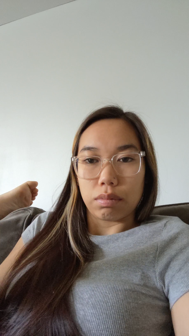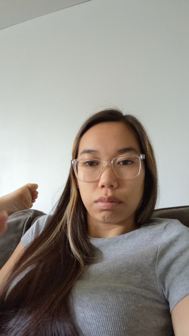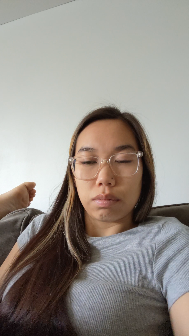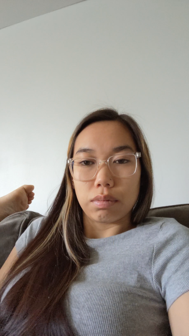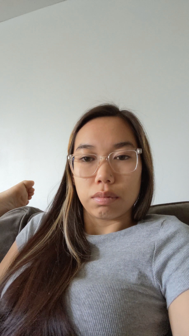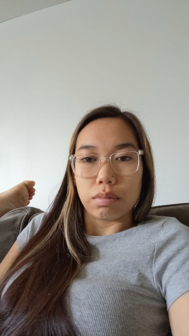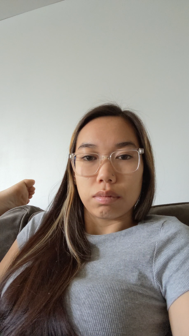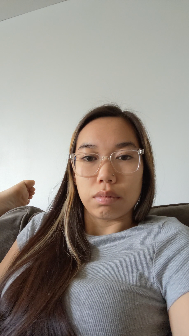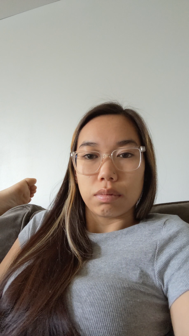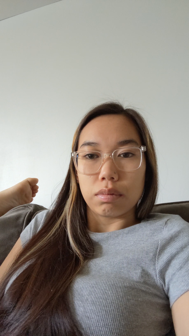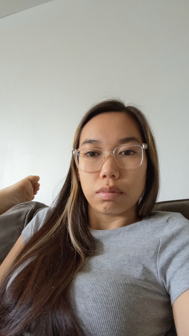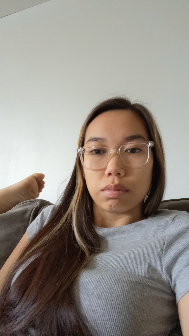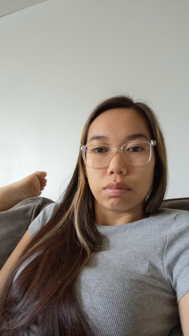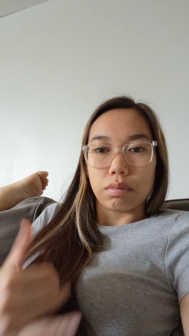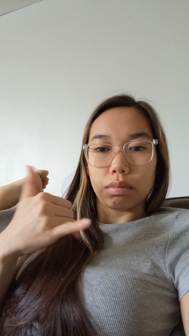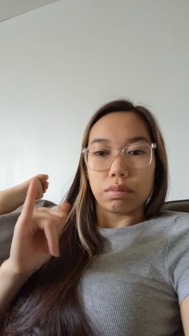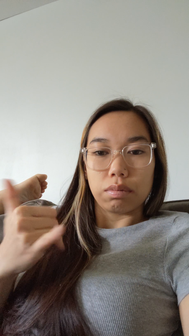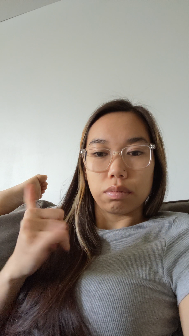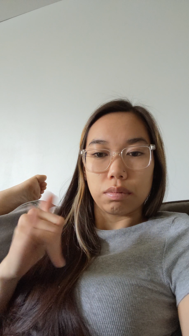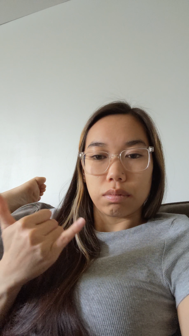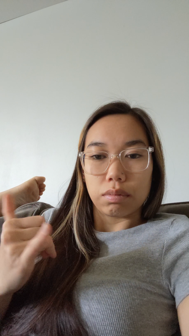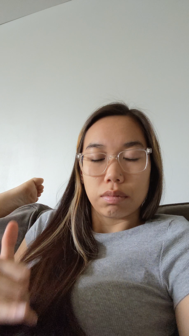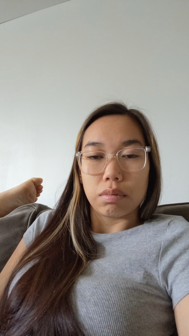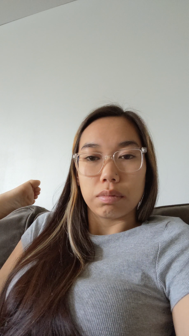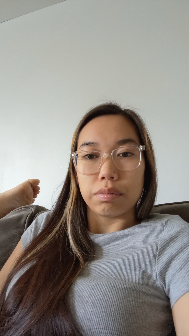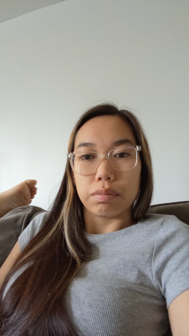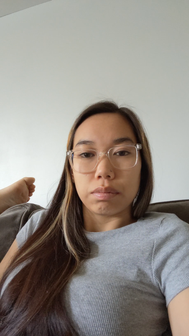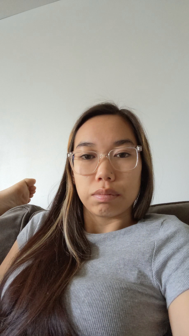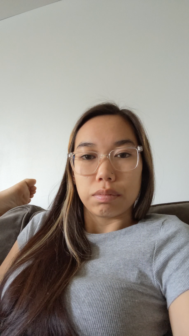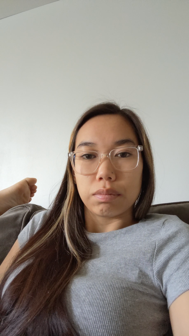party